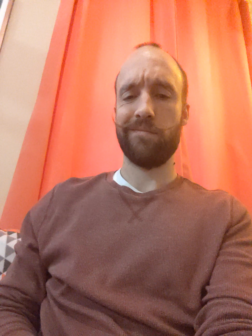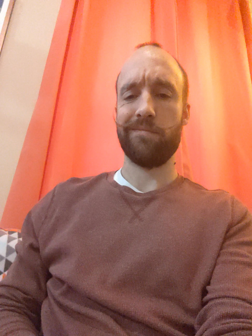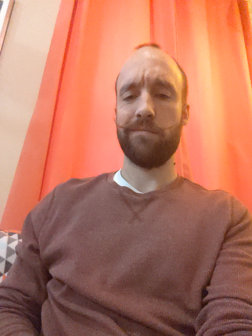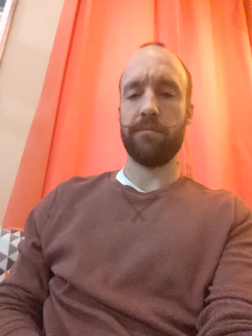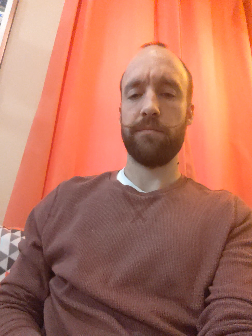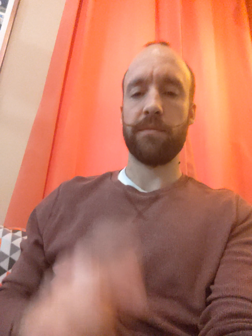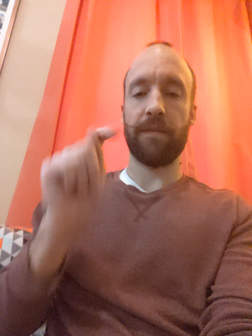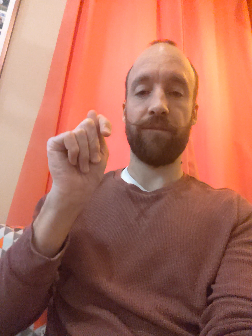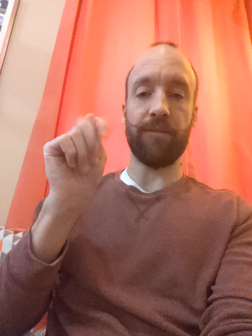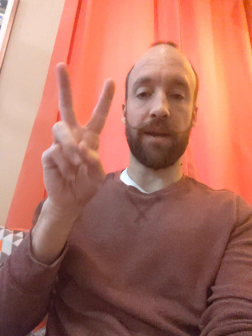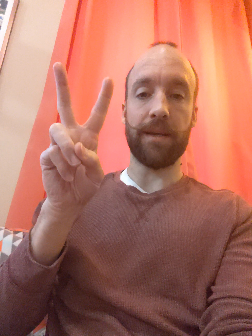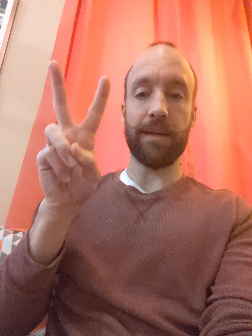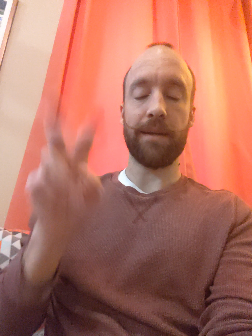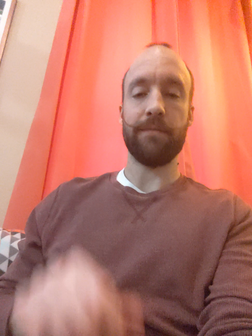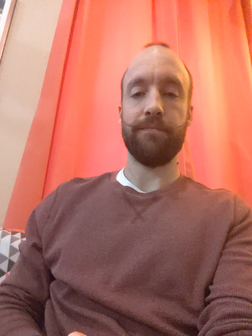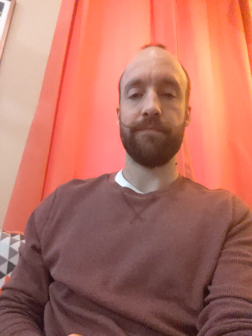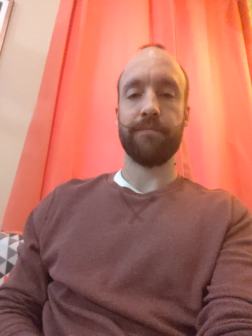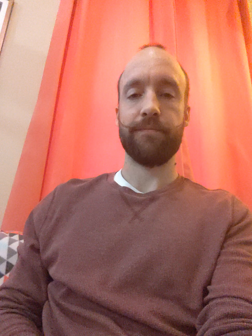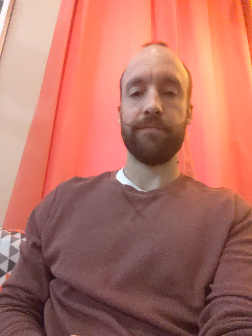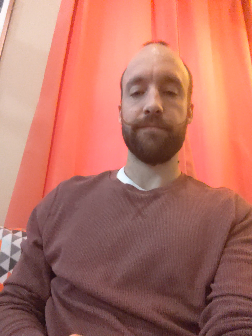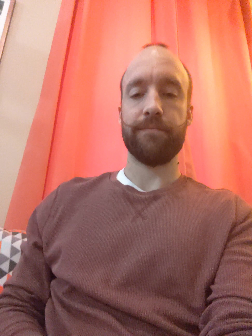TV